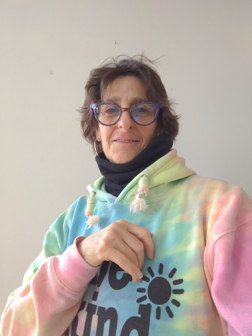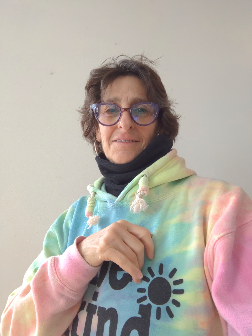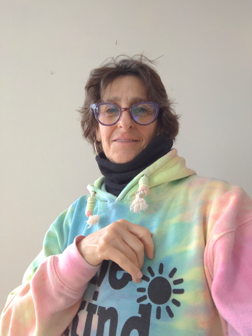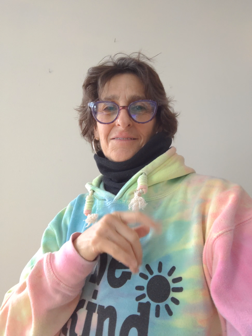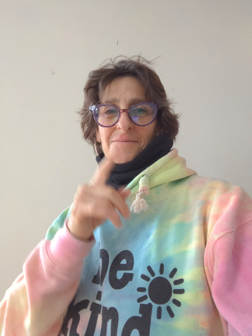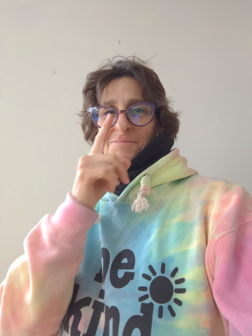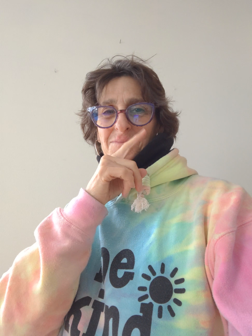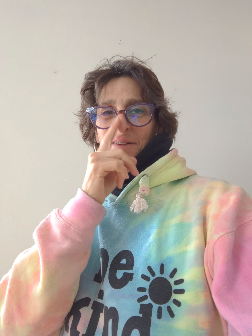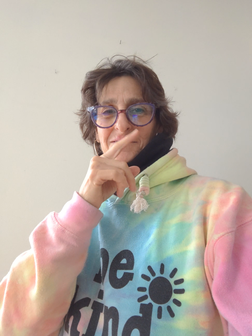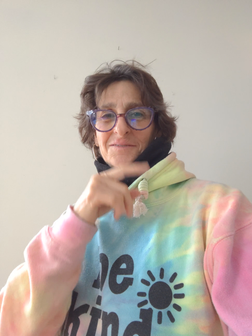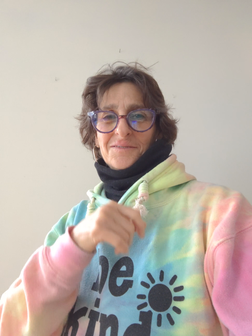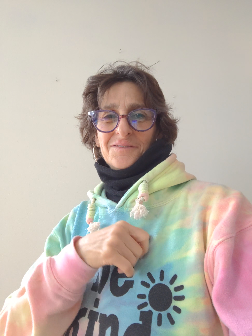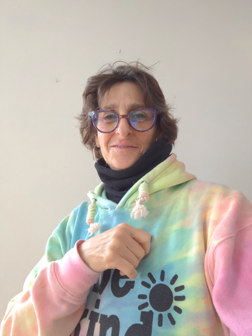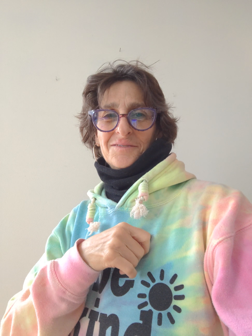mouse